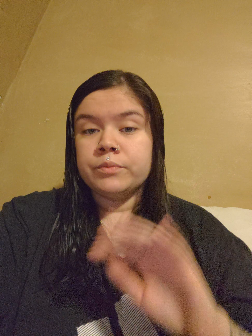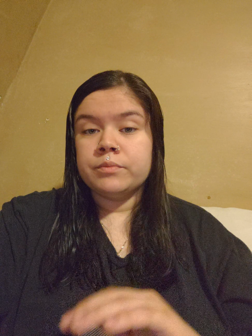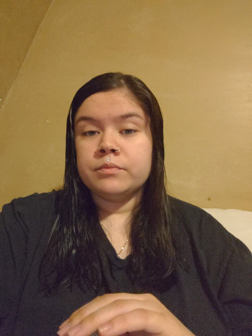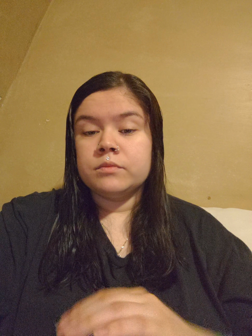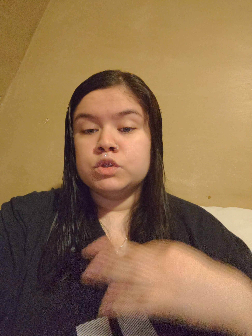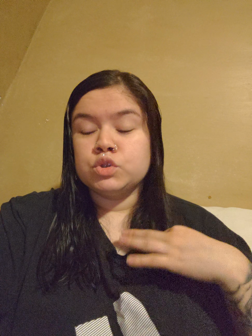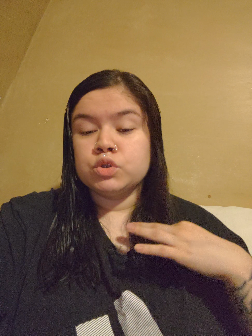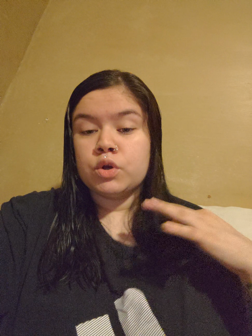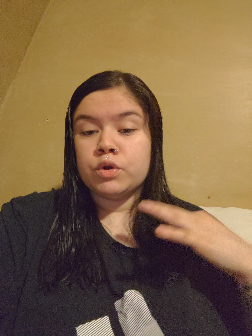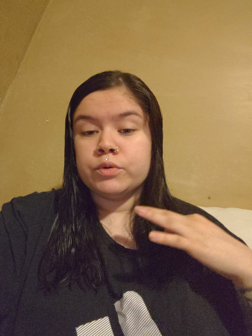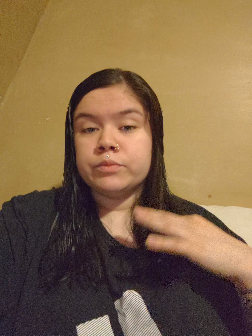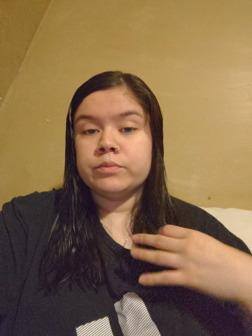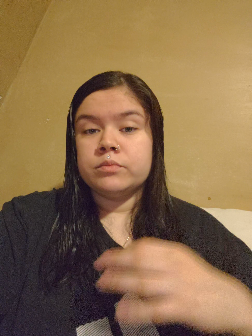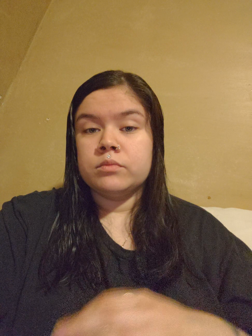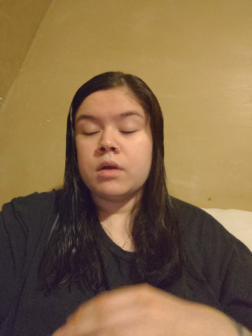shirt